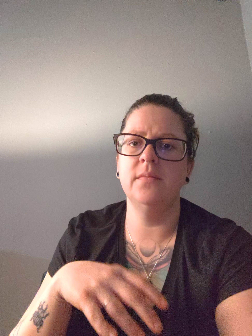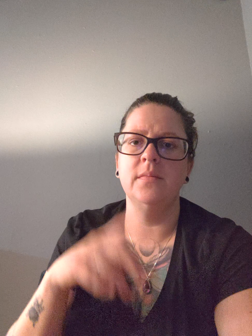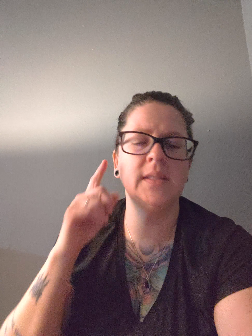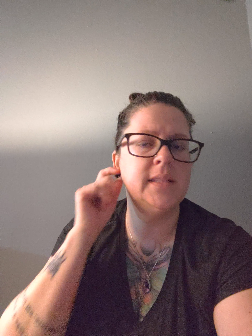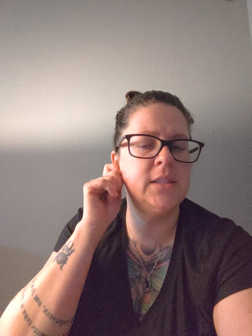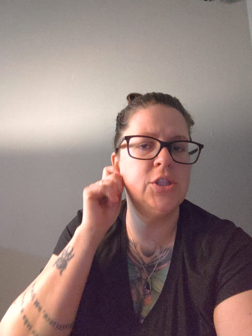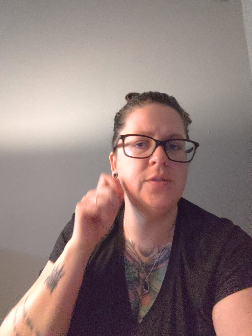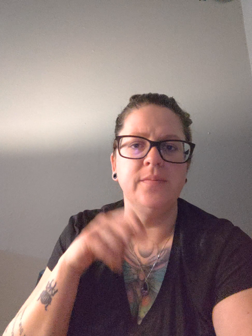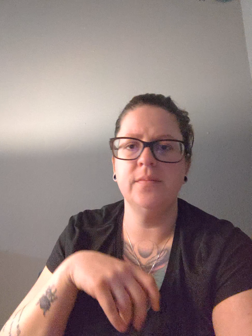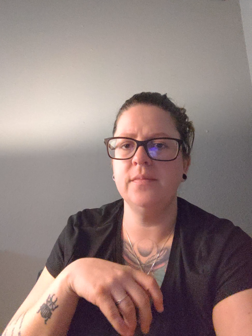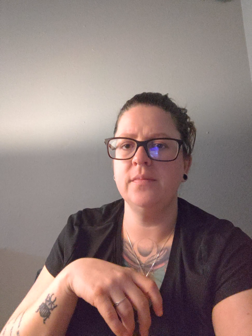ear